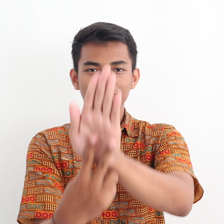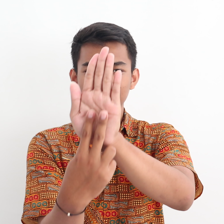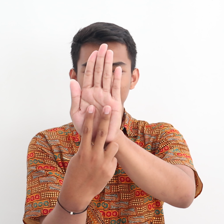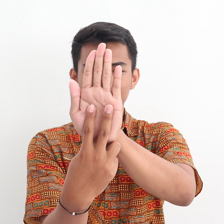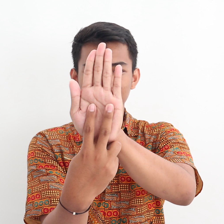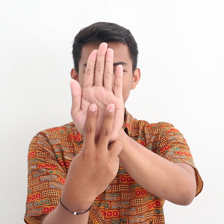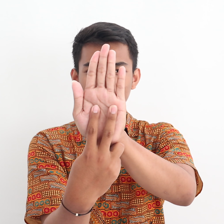N